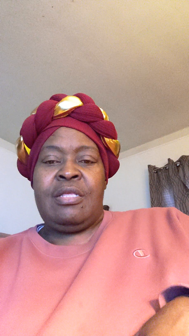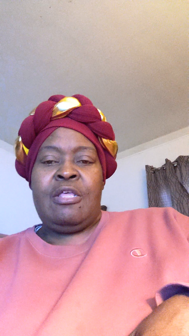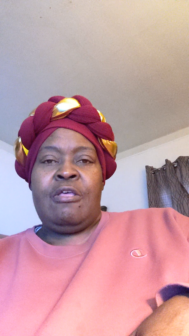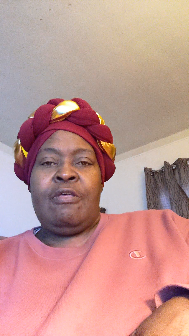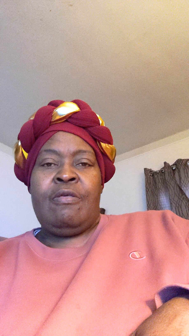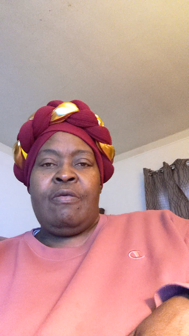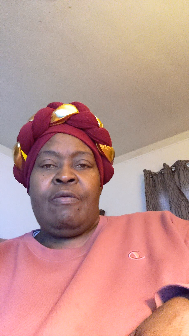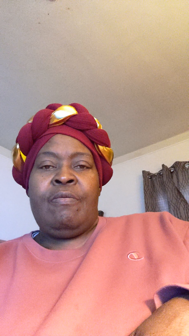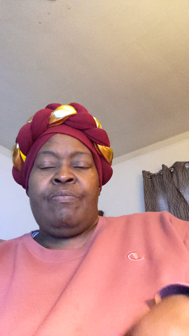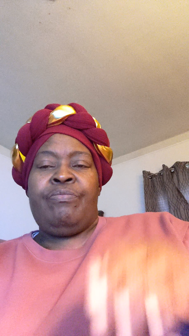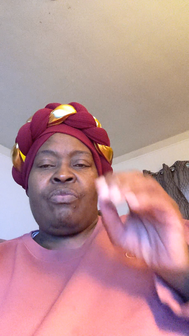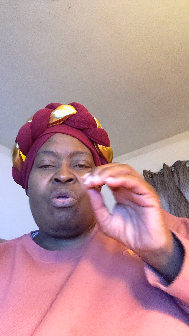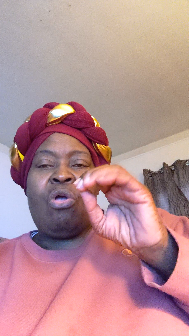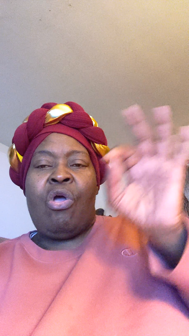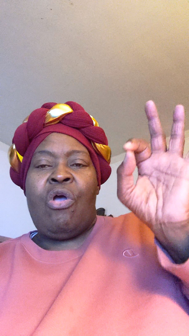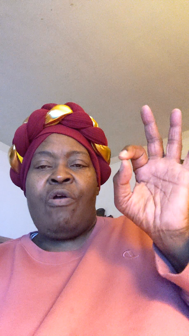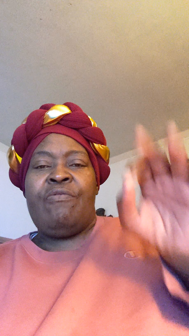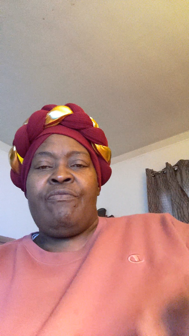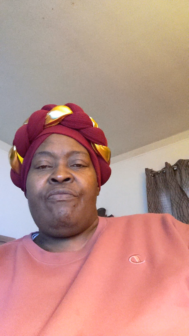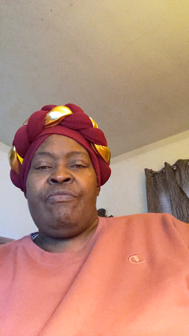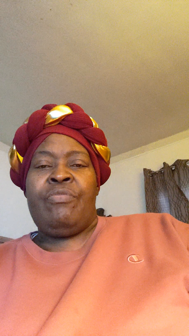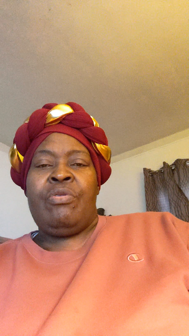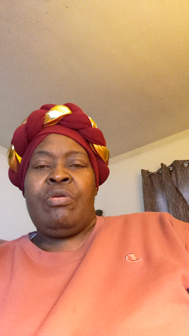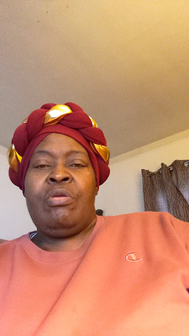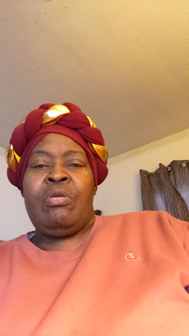off